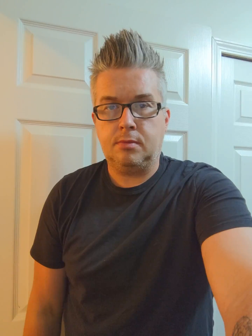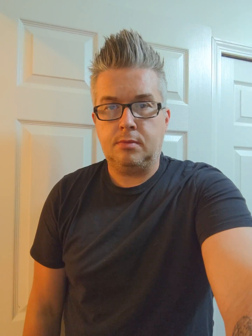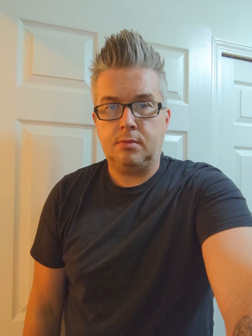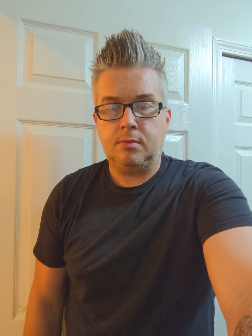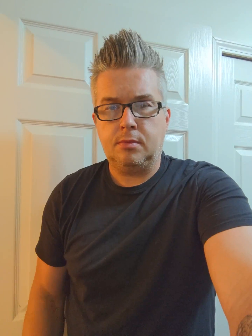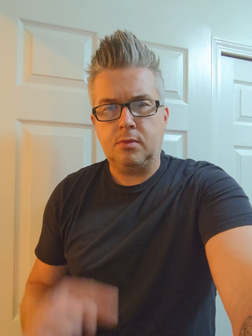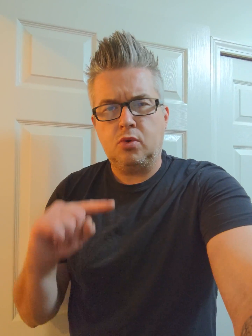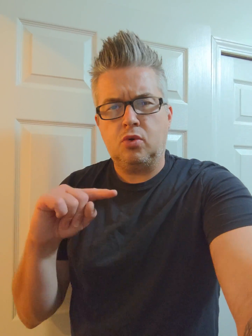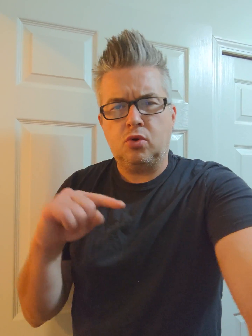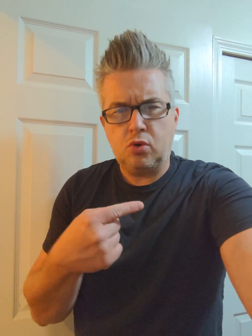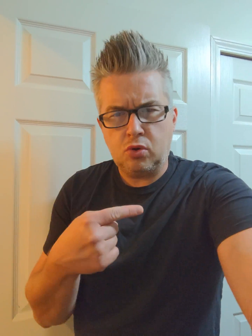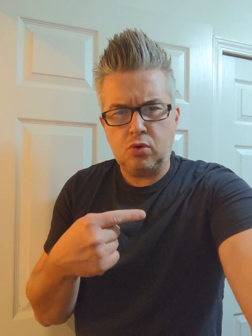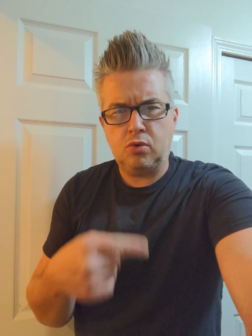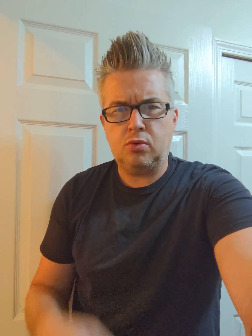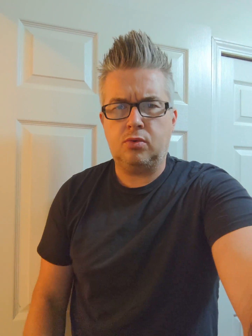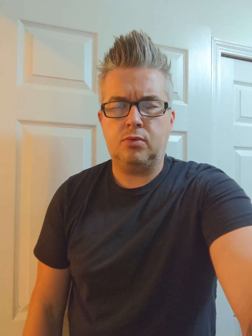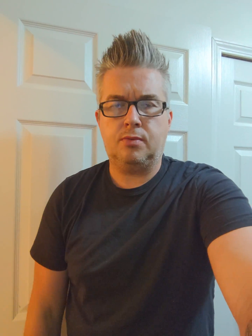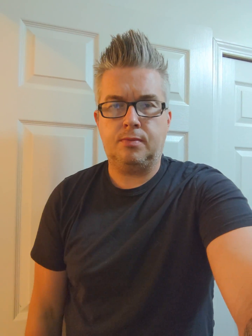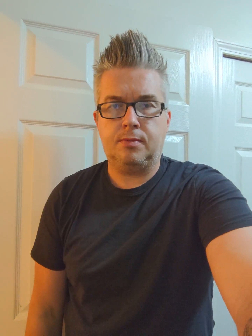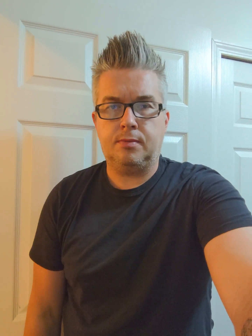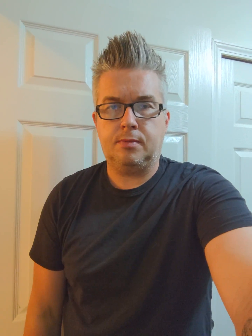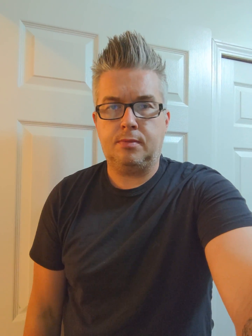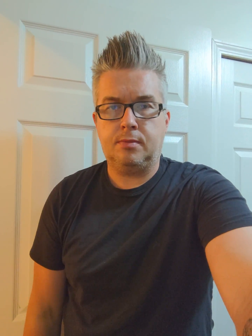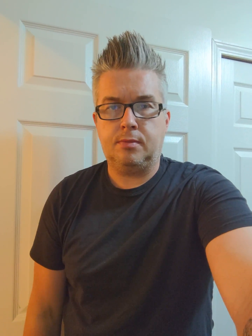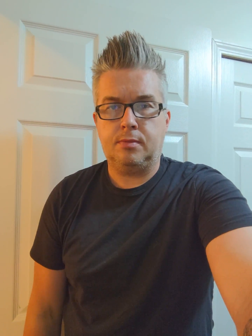hurt